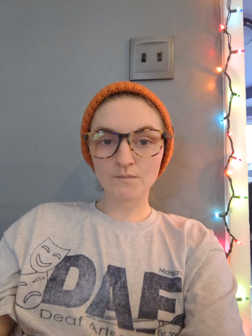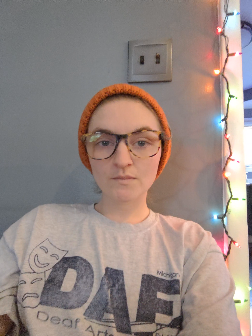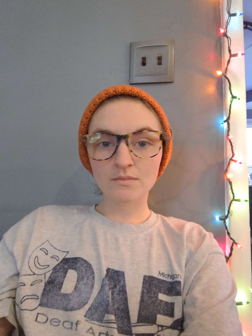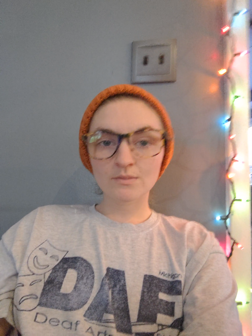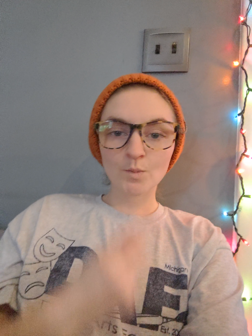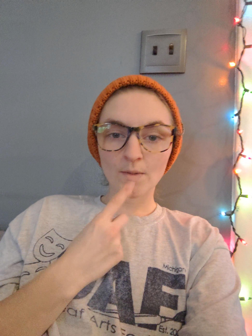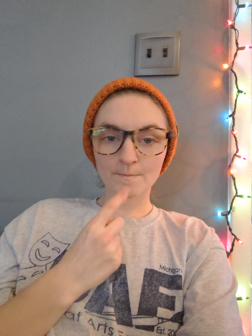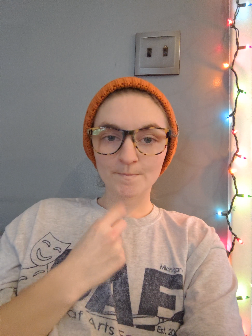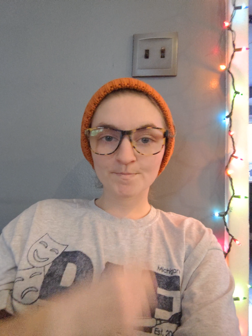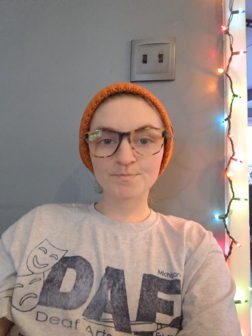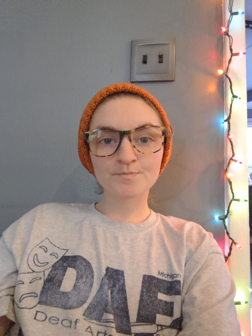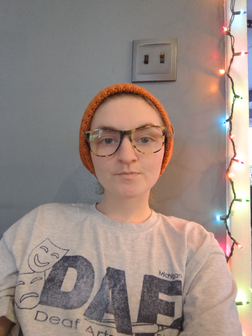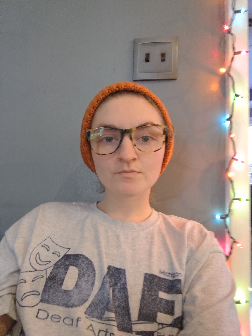red